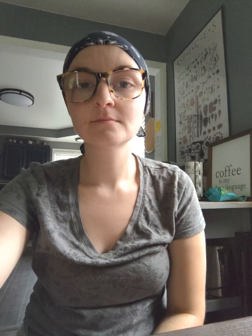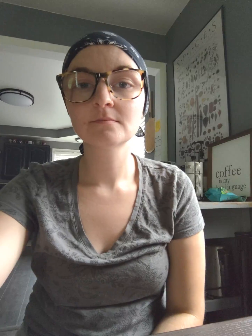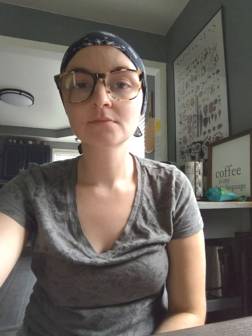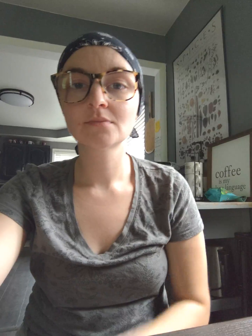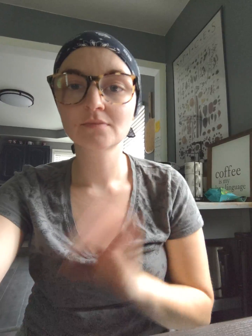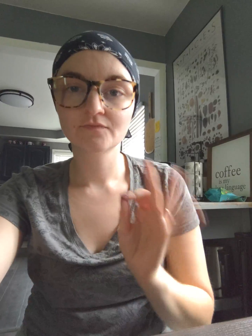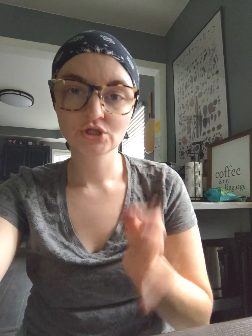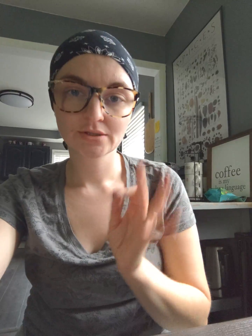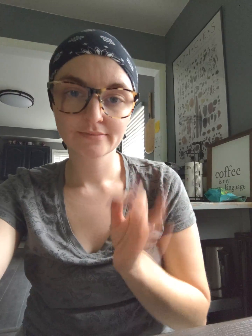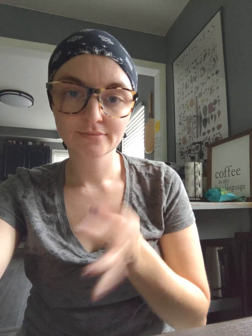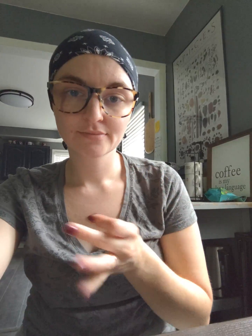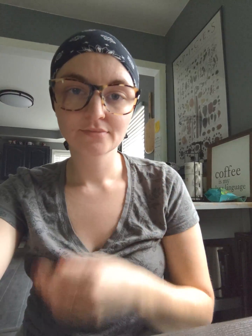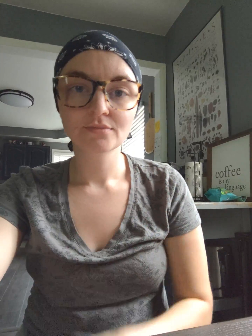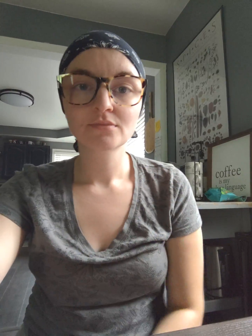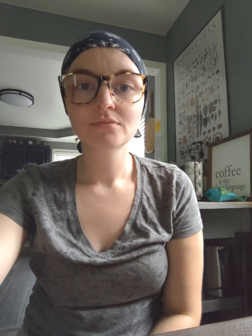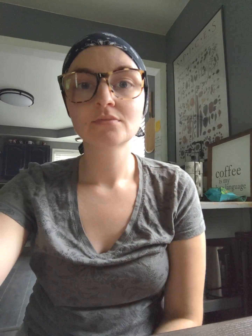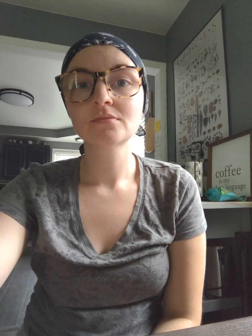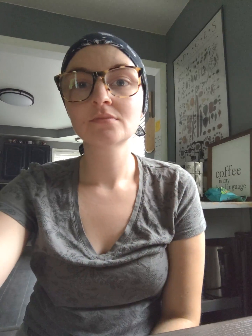fix